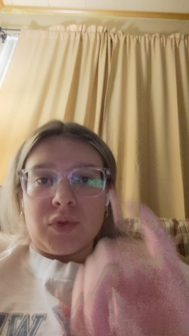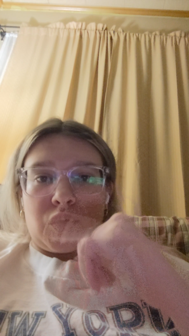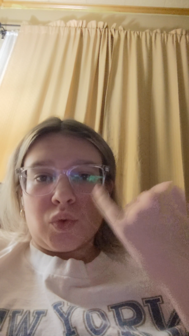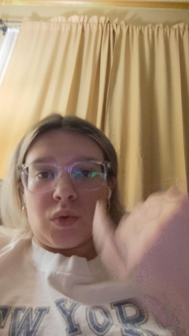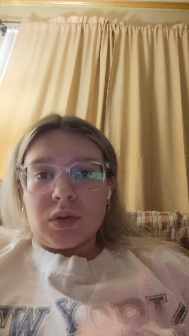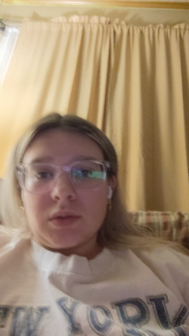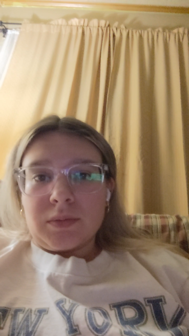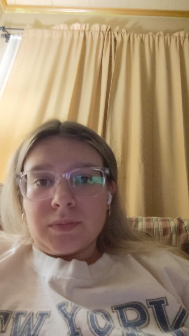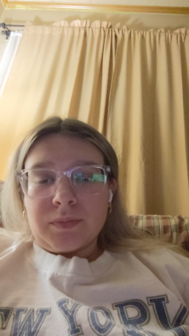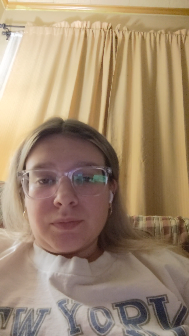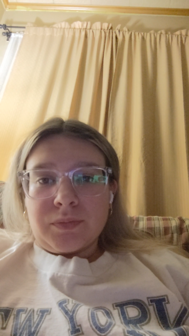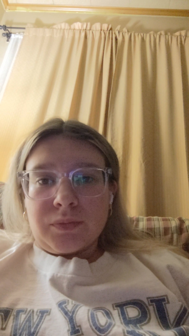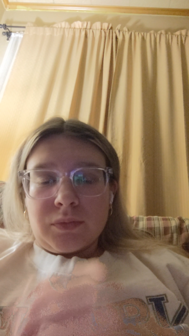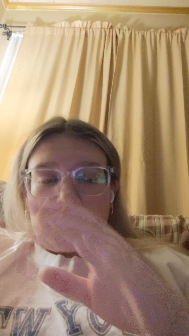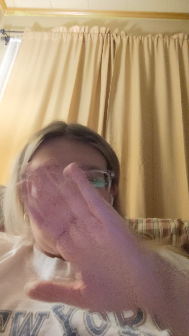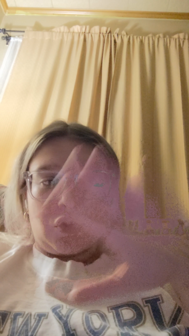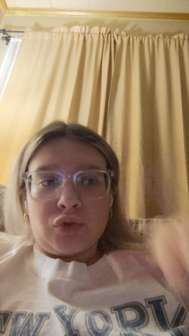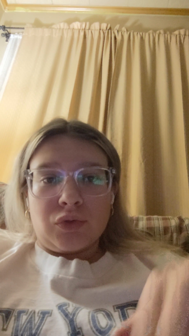children